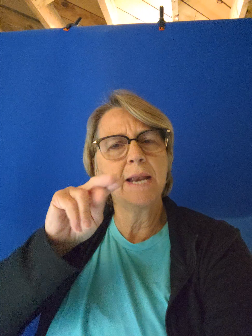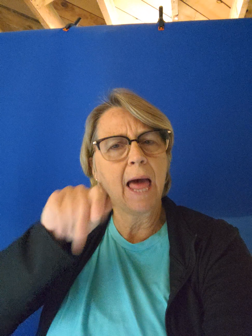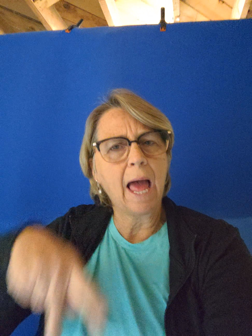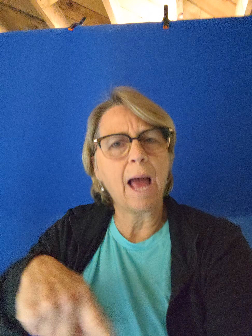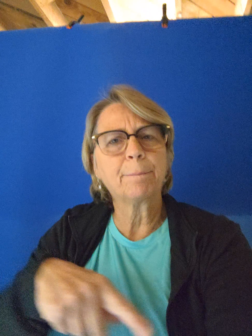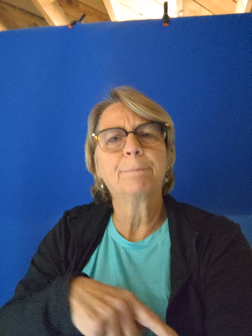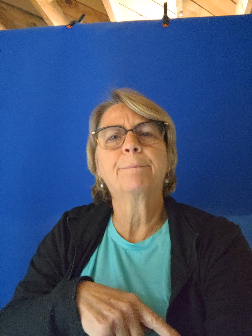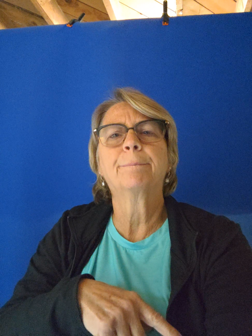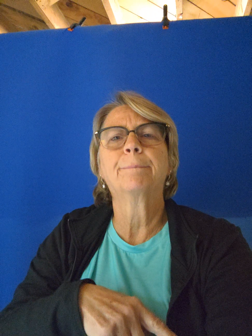nap